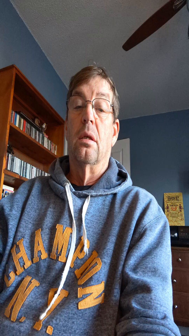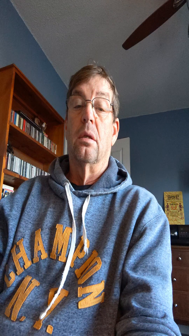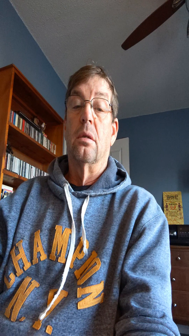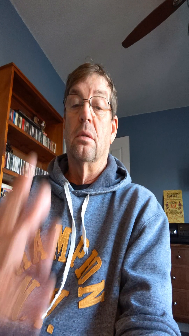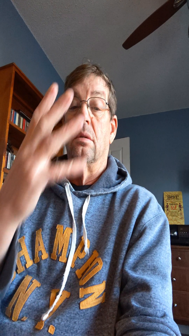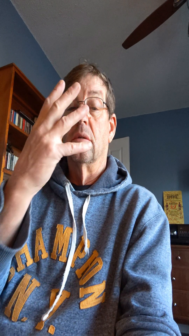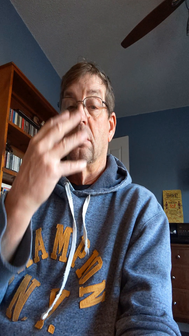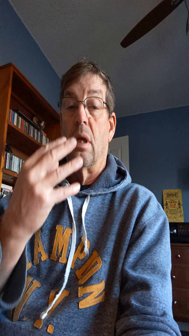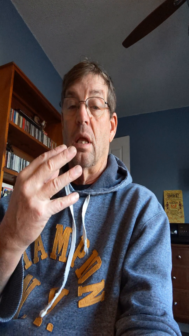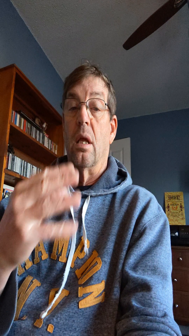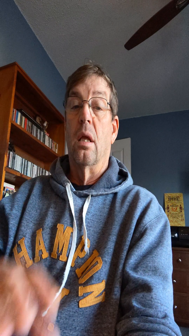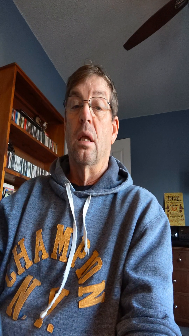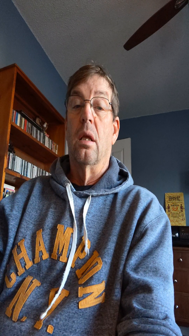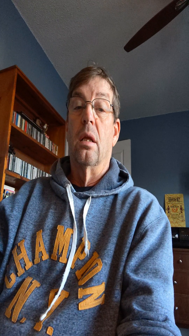sad